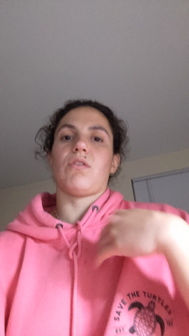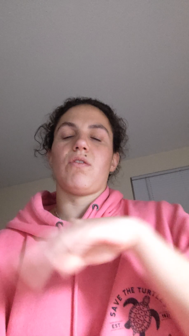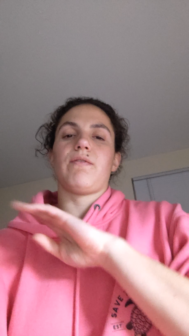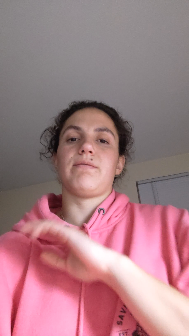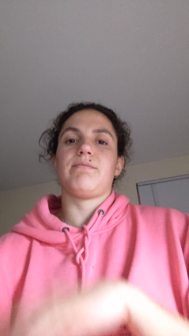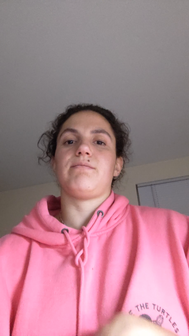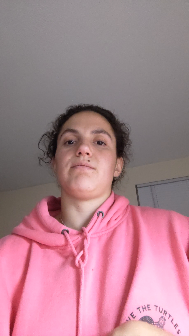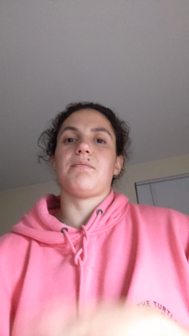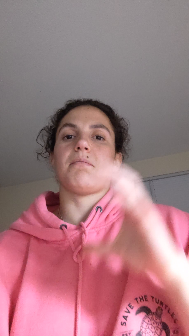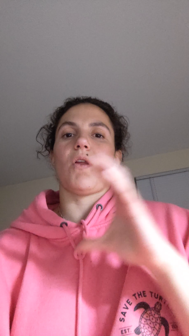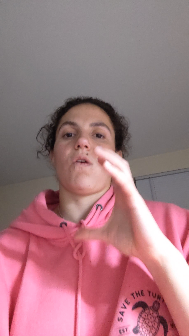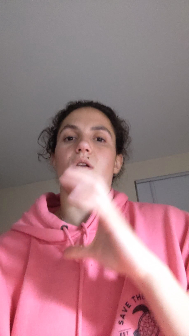ball